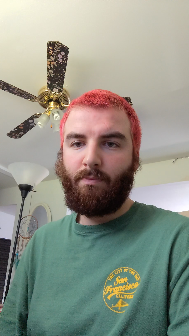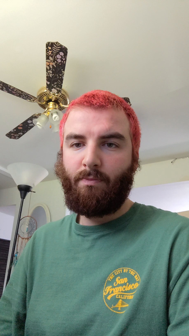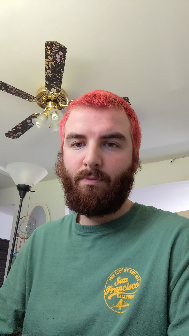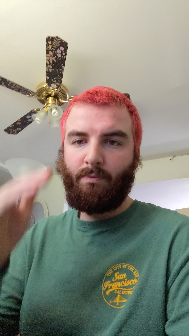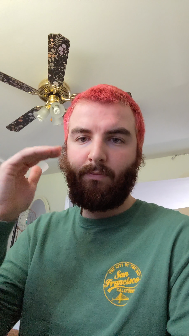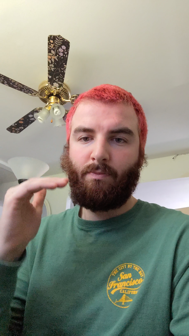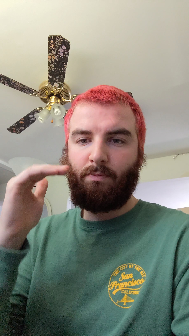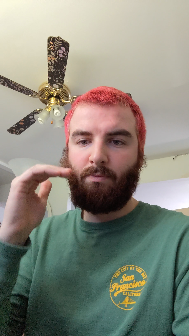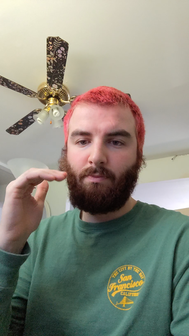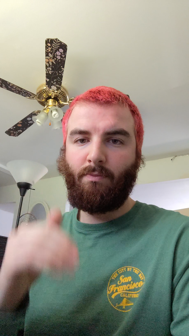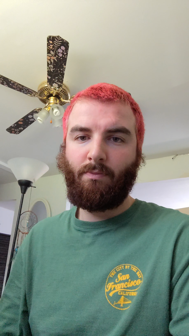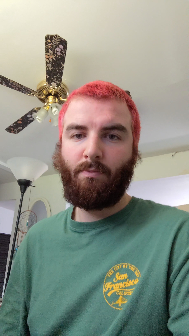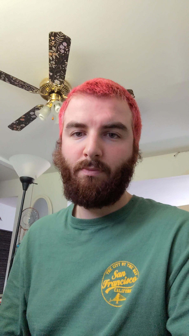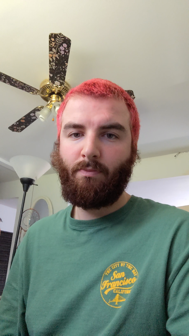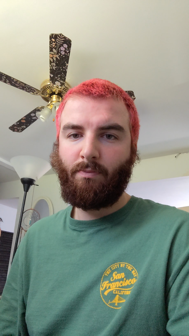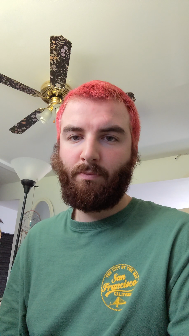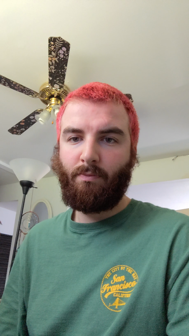short